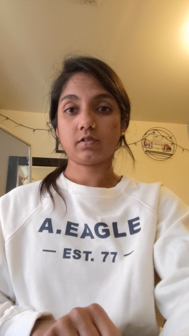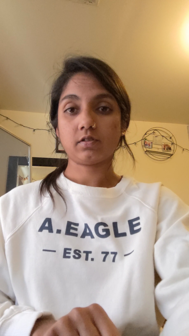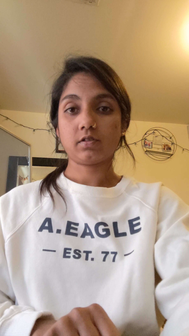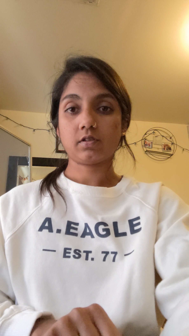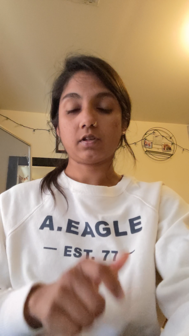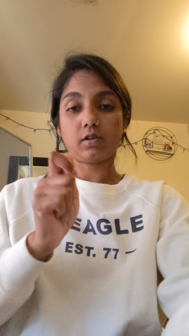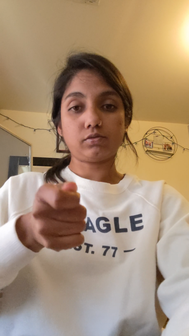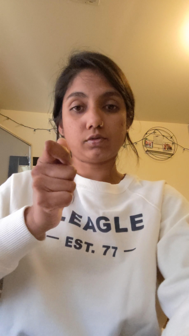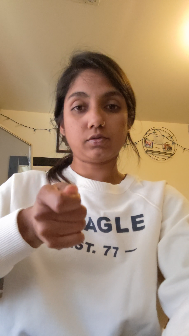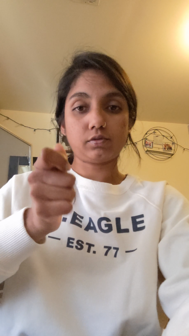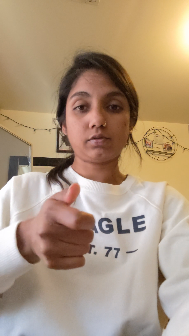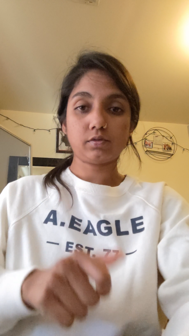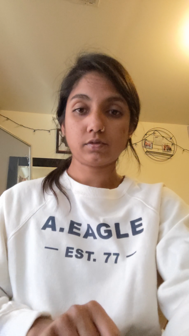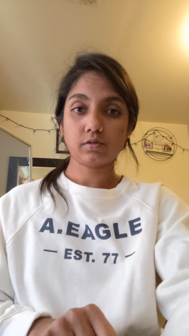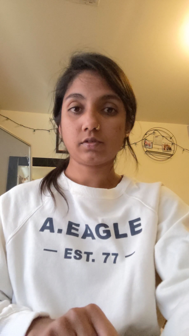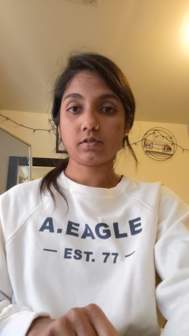cart